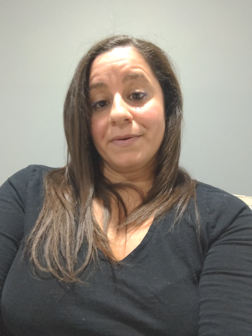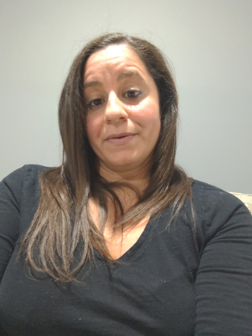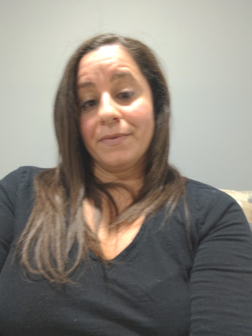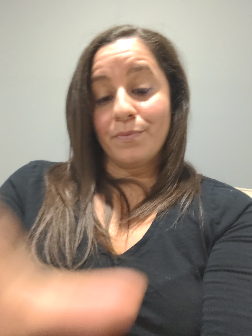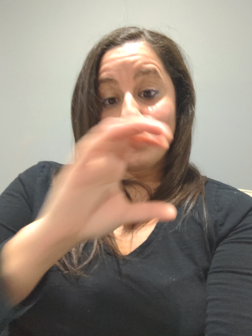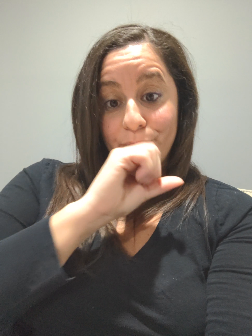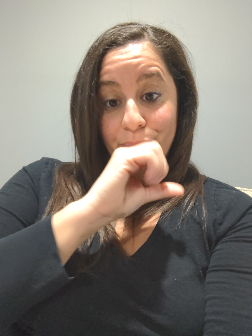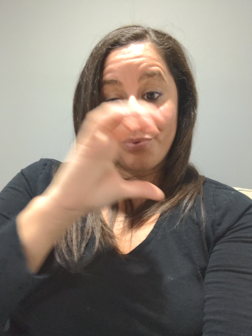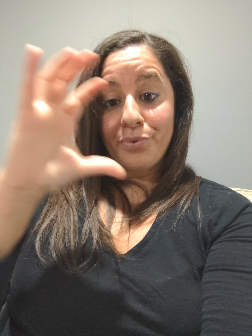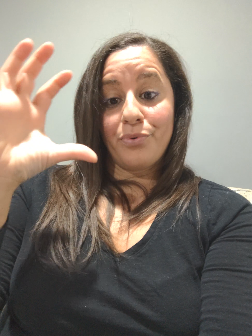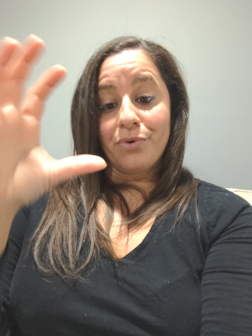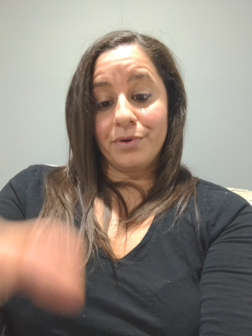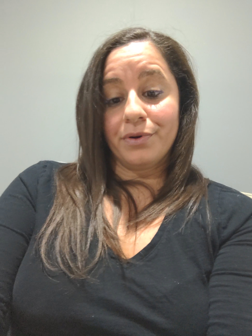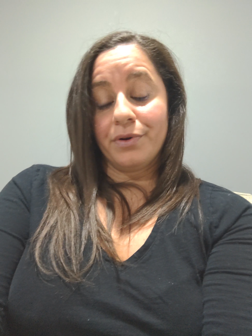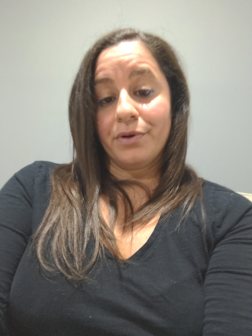balloon